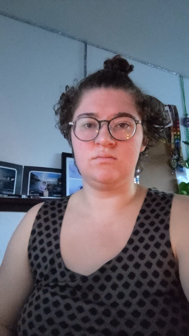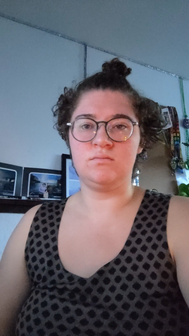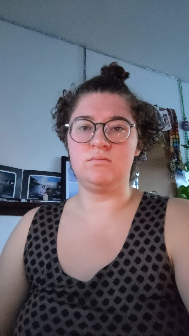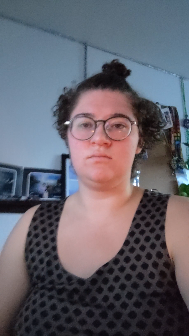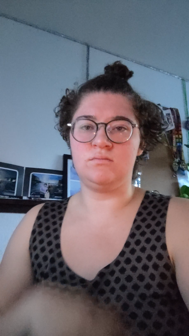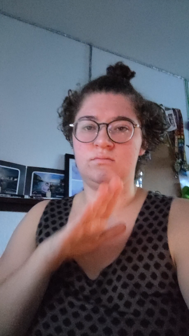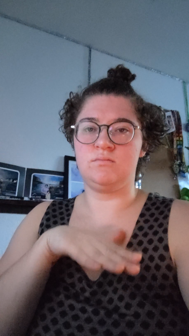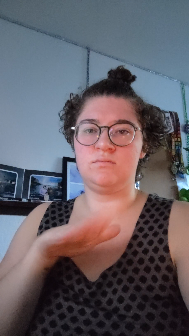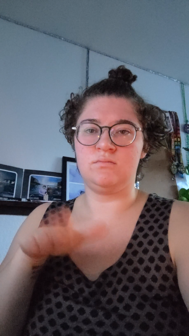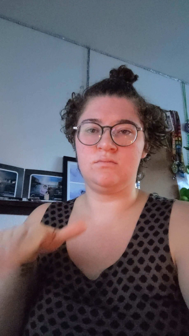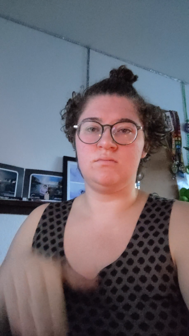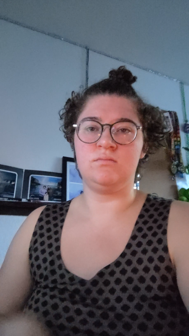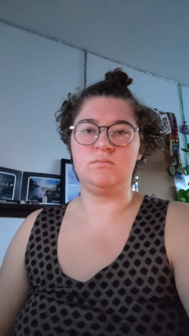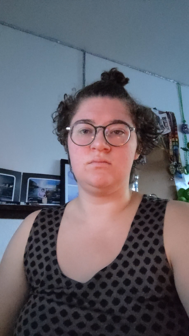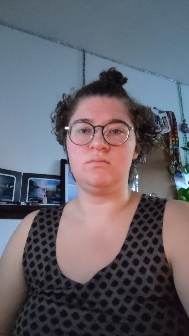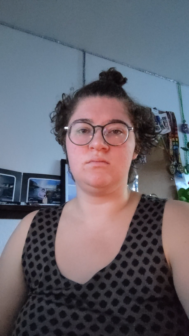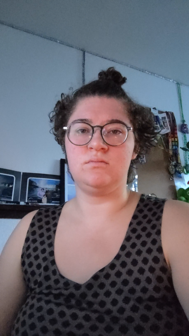children